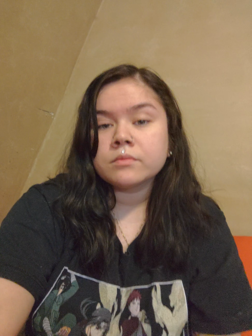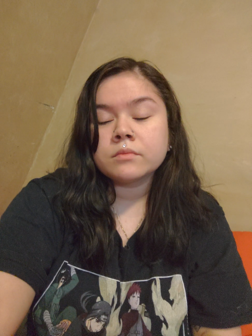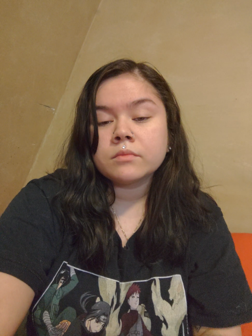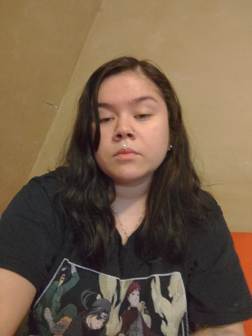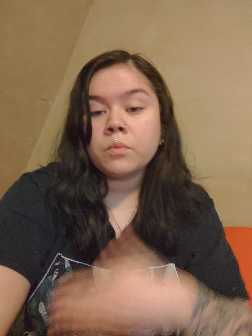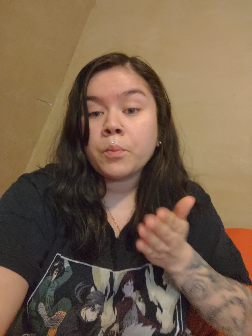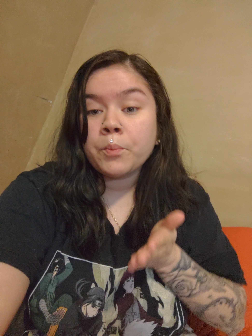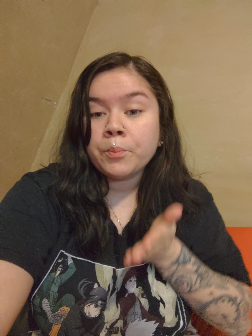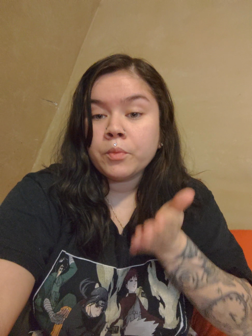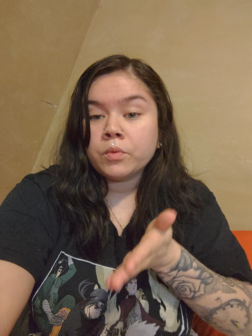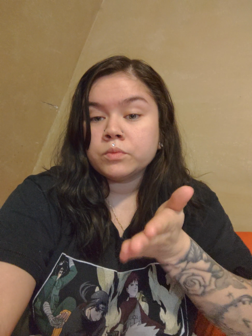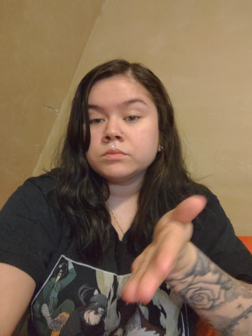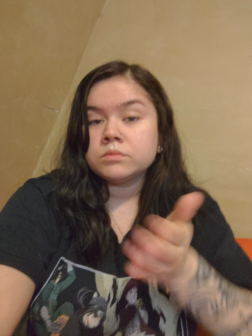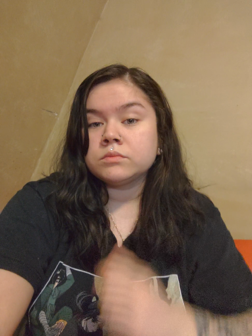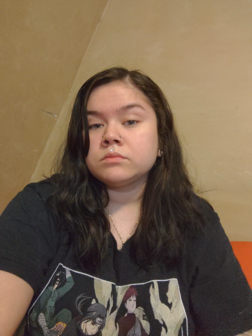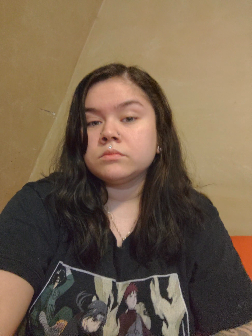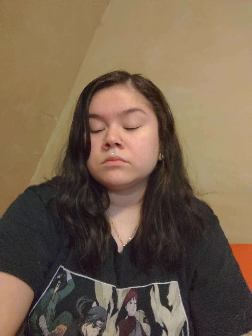boat